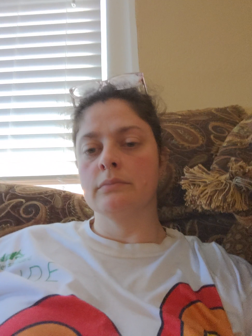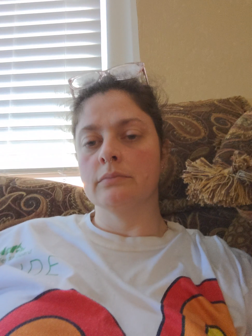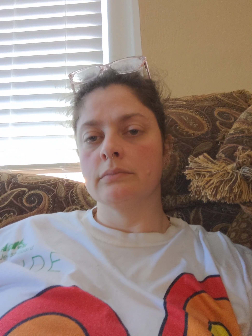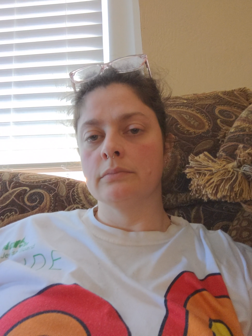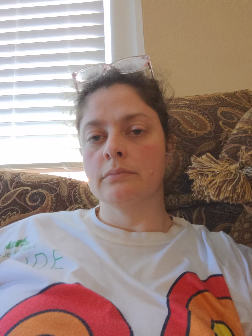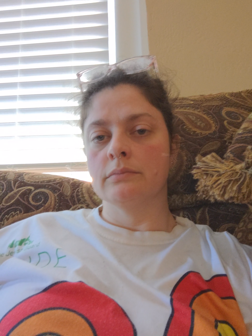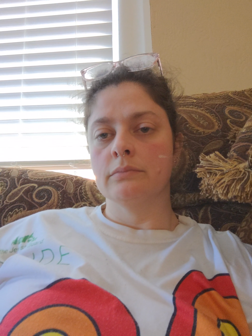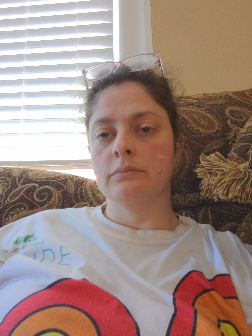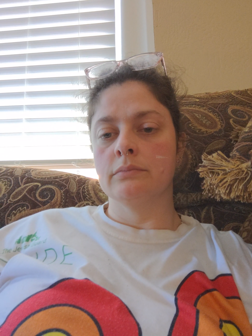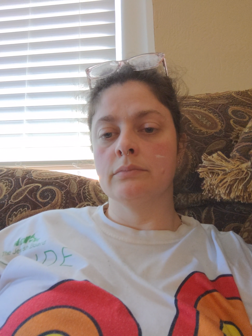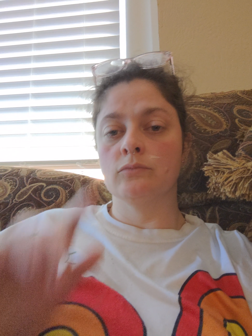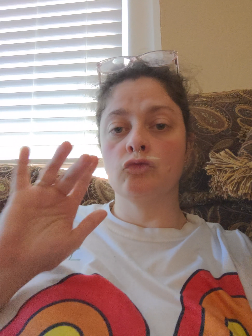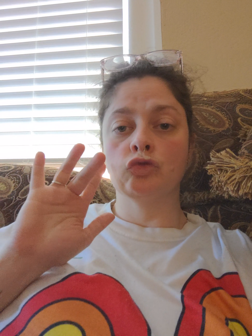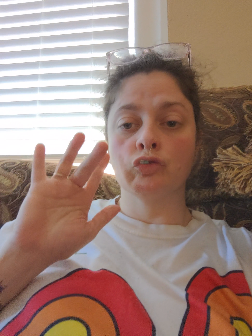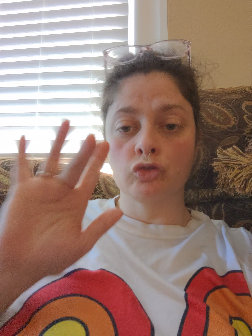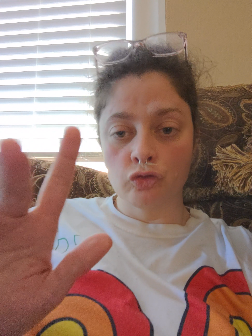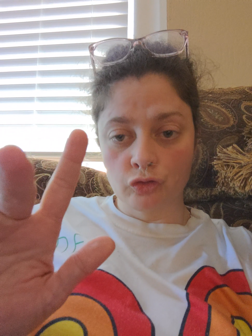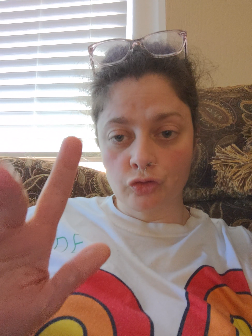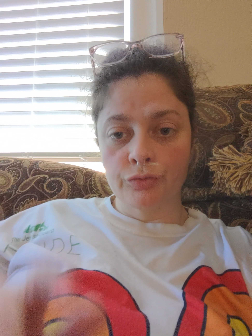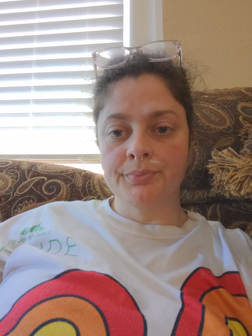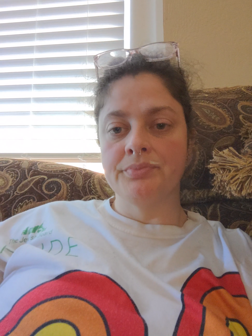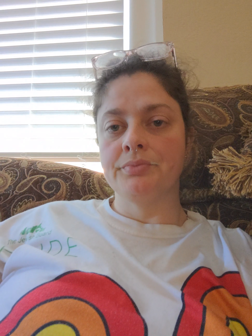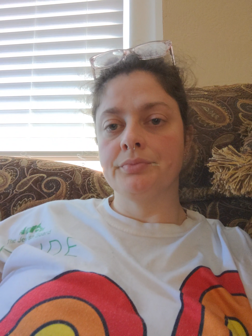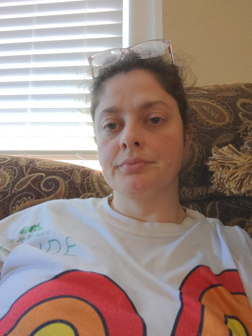touch